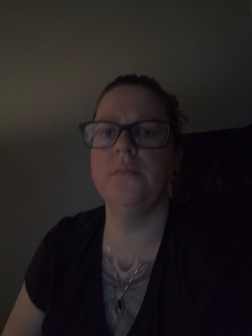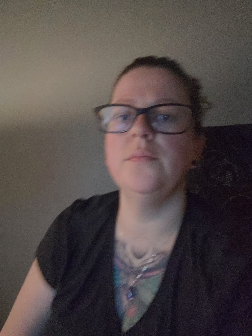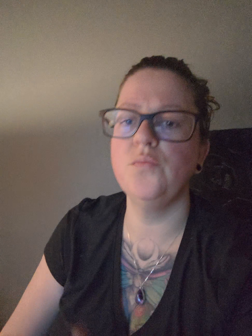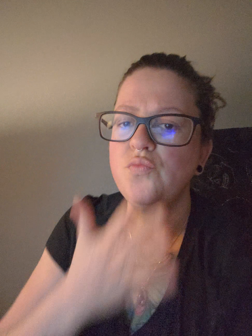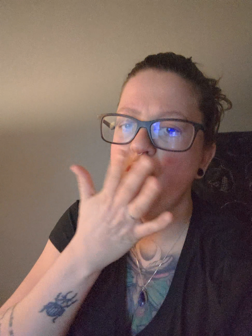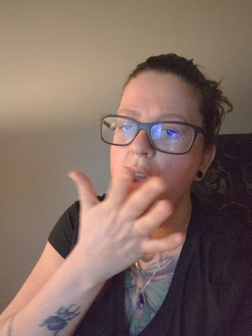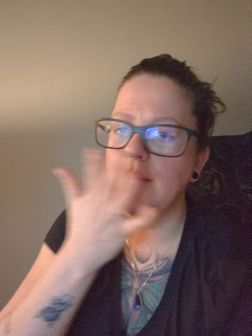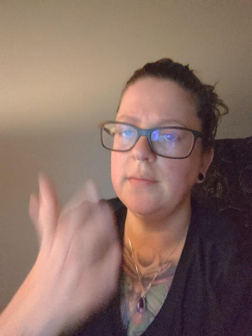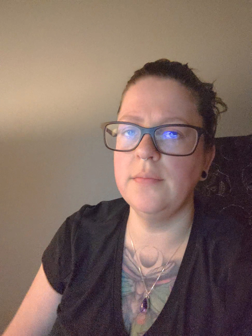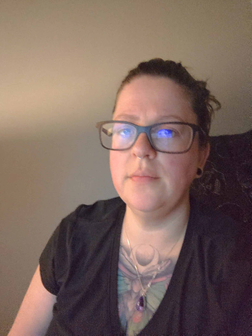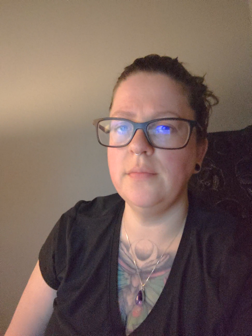grass